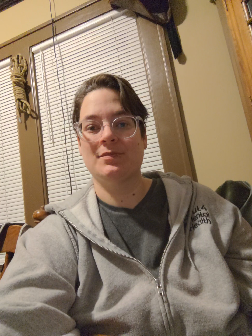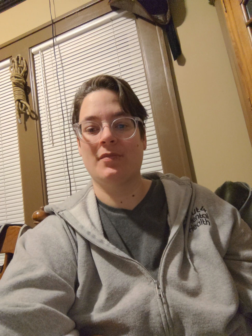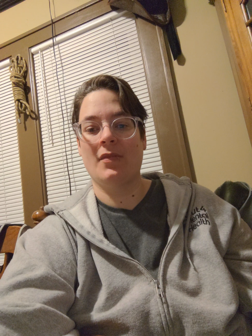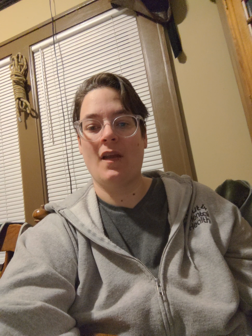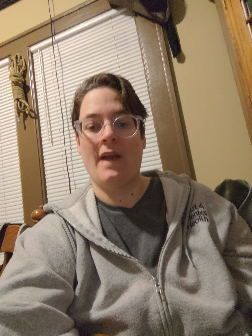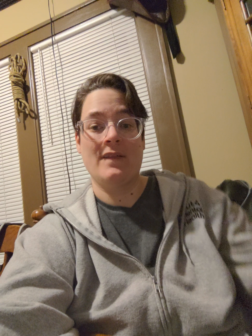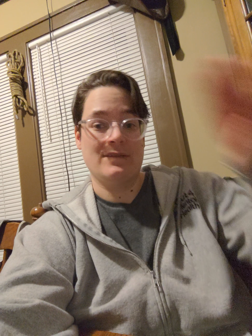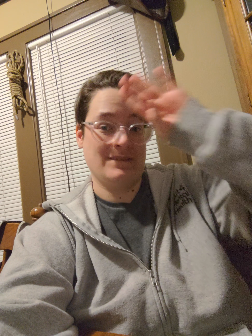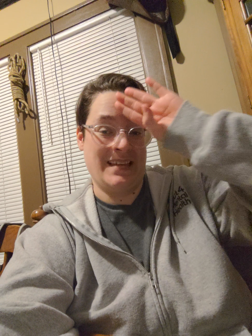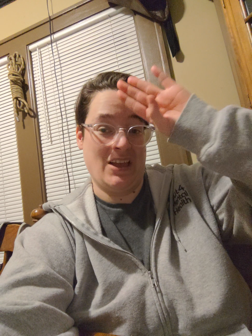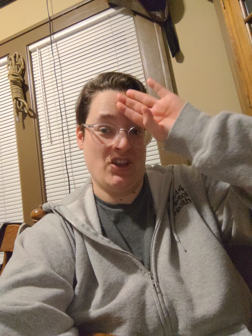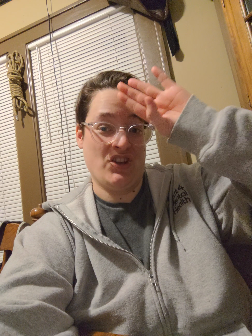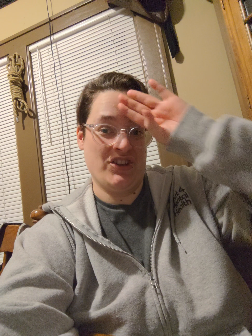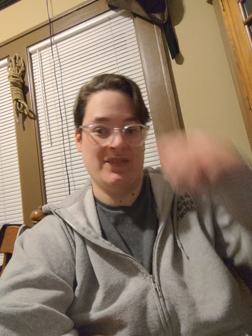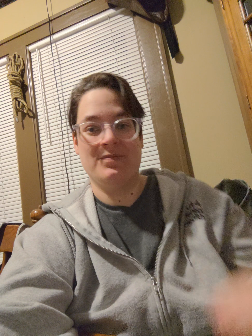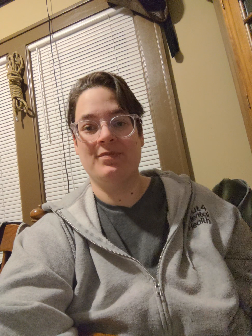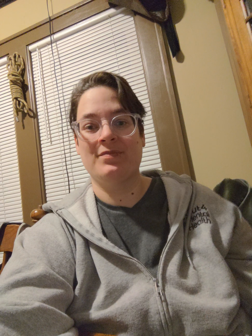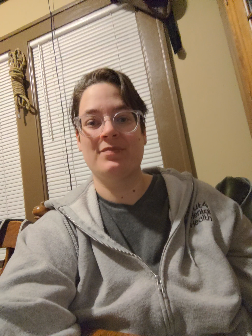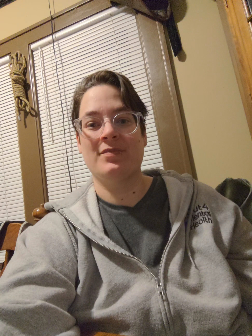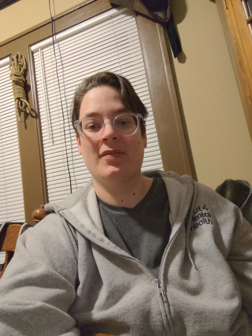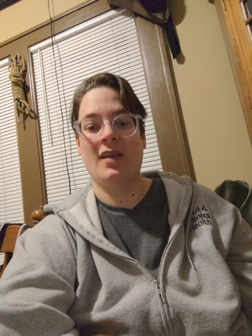fireman